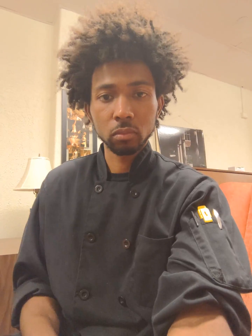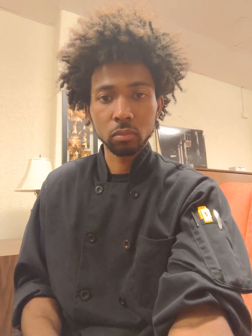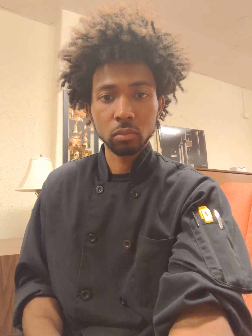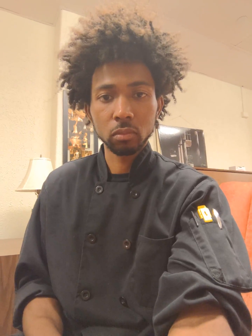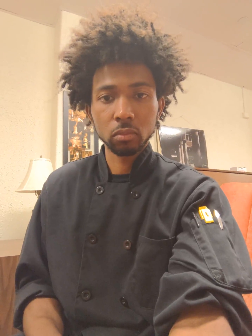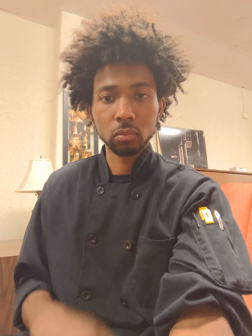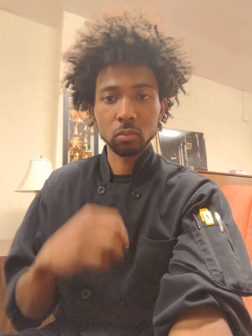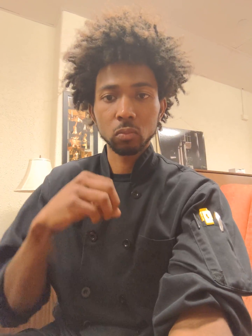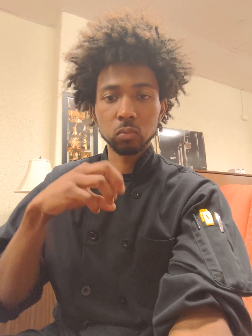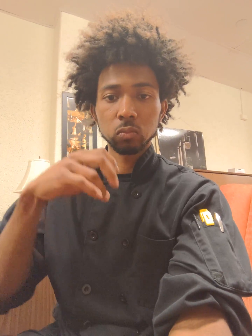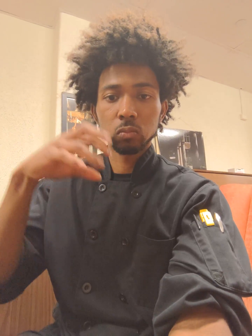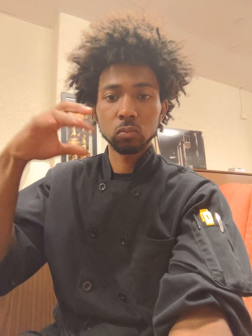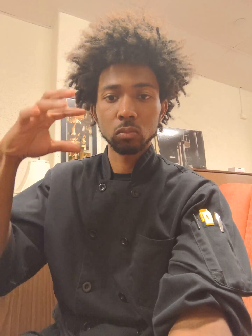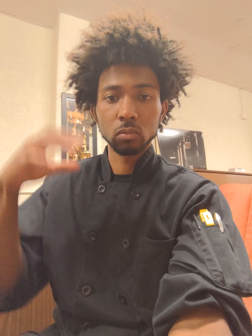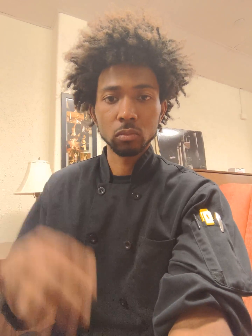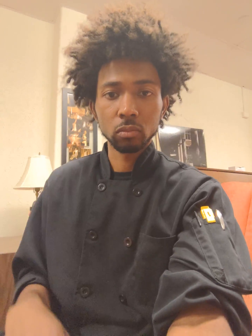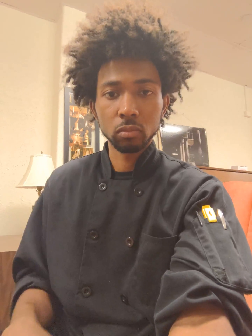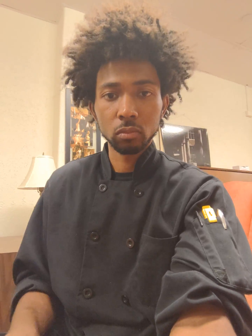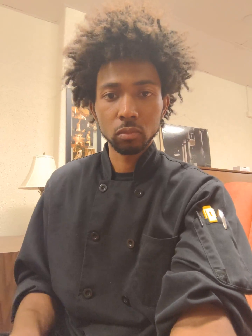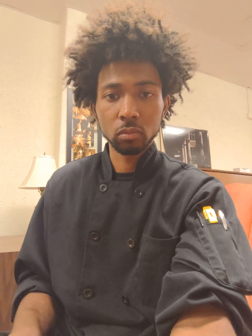bubbles